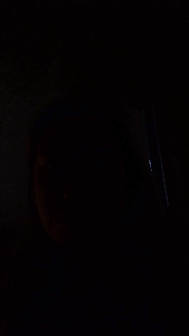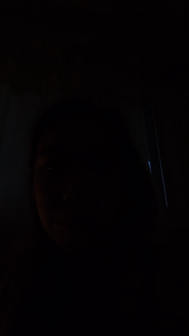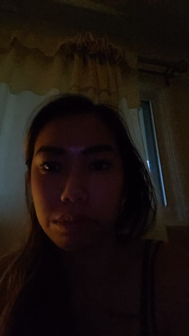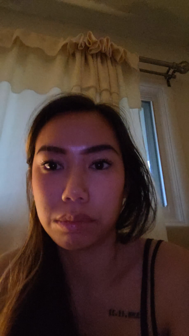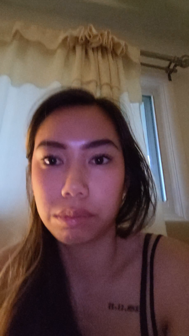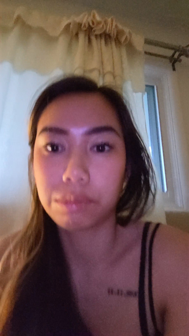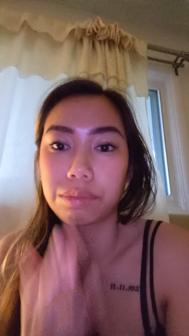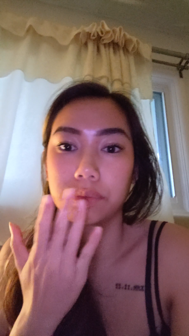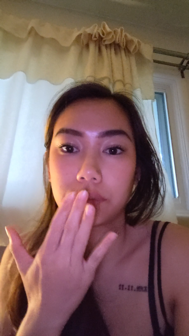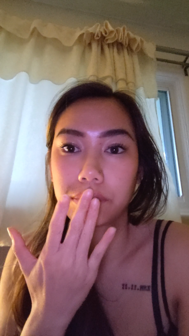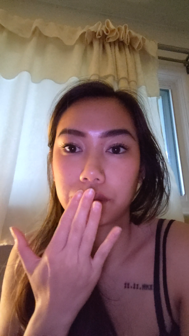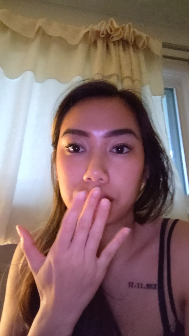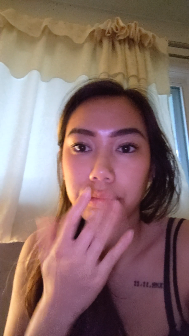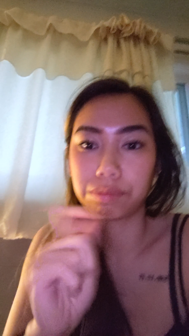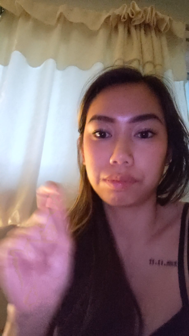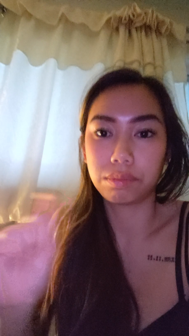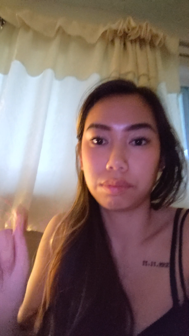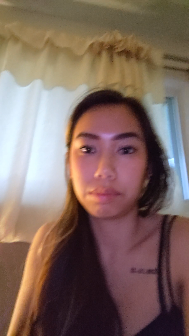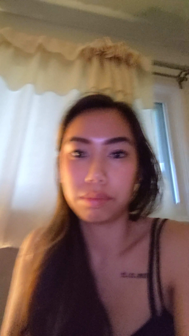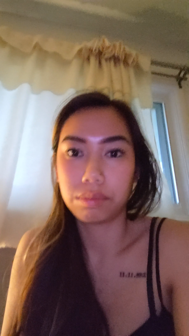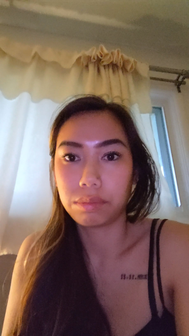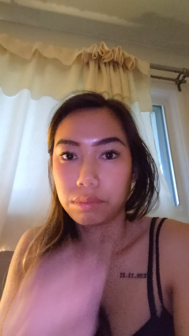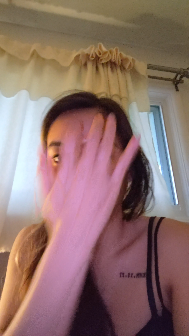crayon